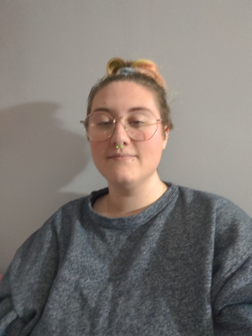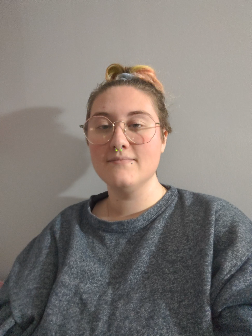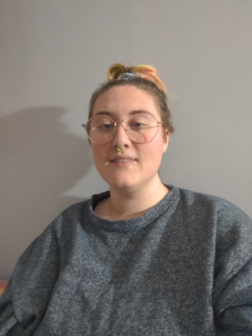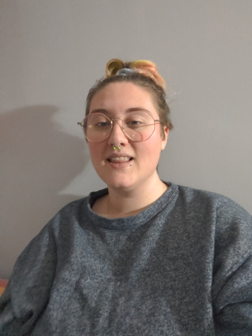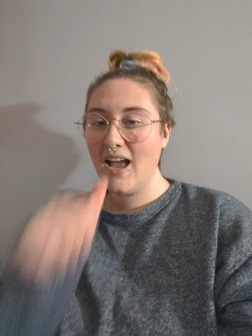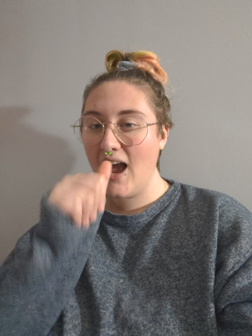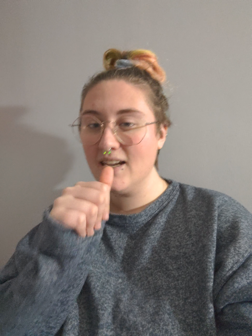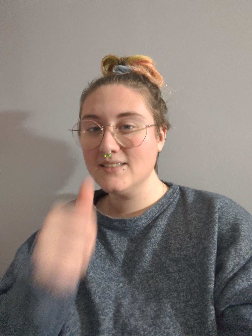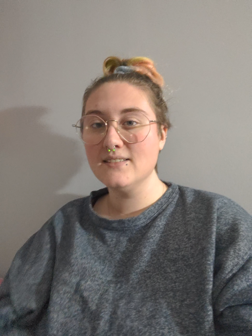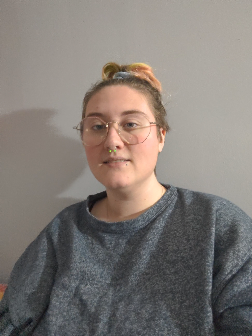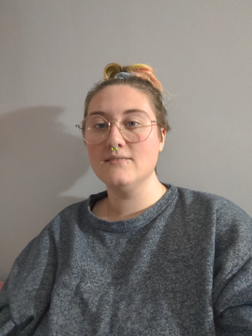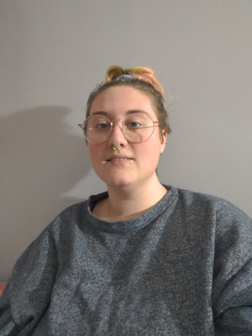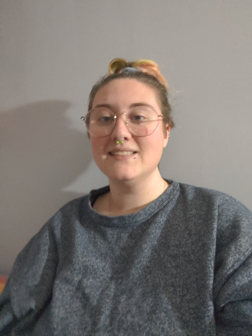nuts